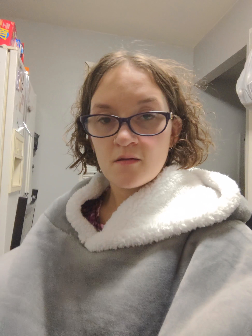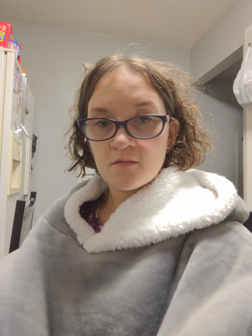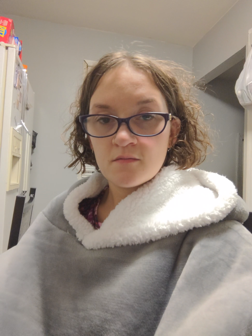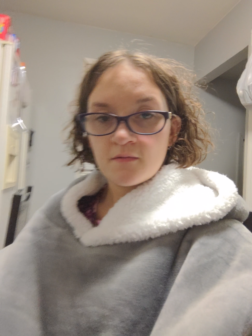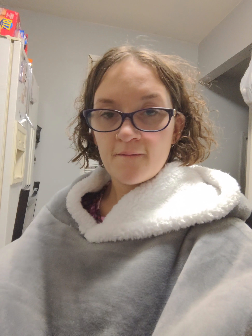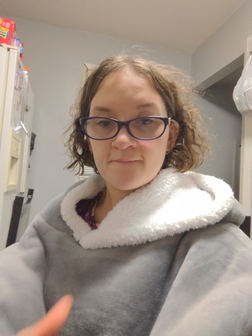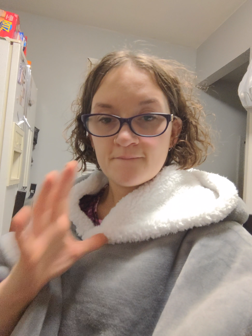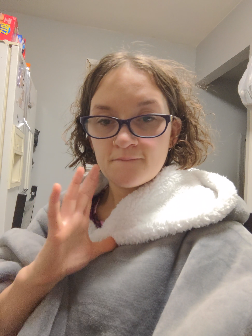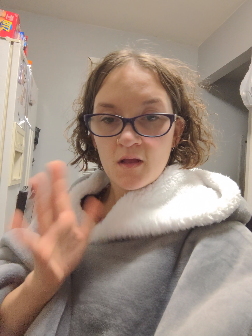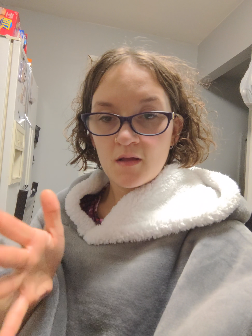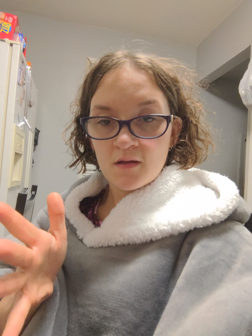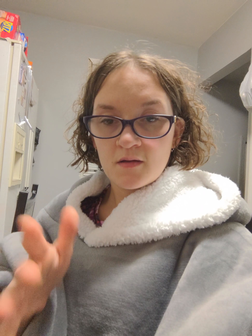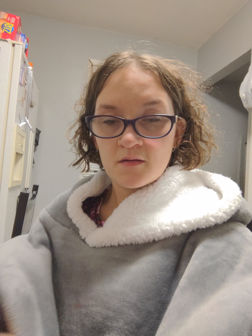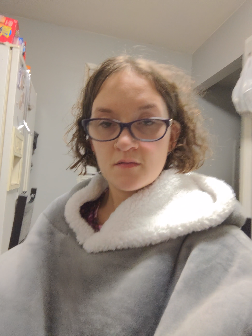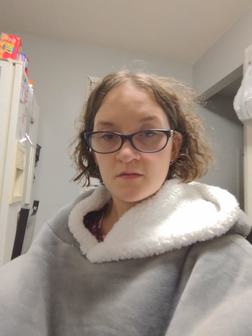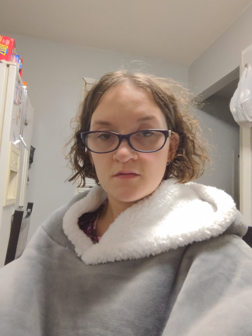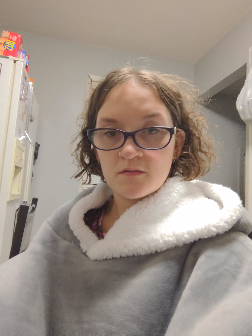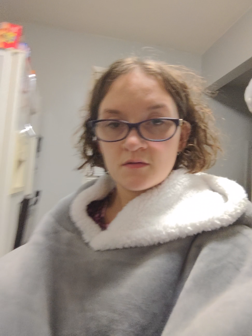fine